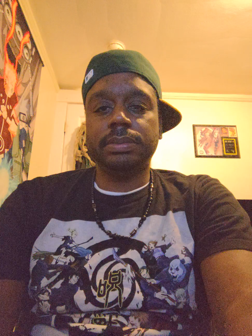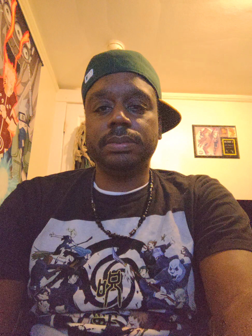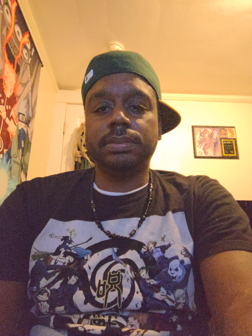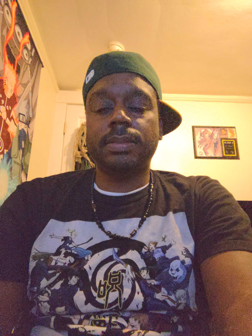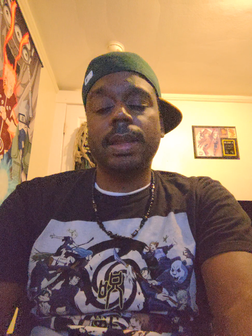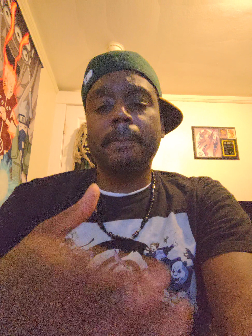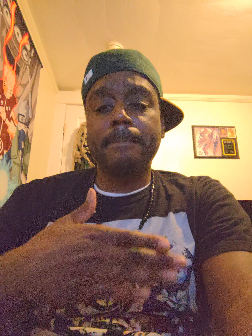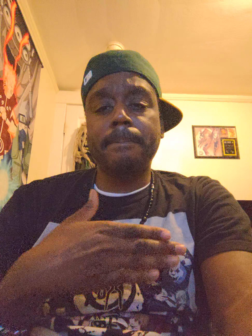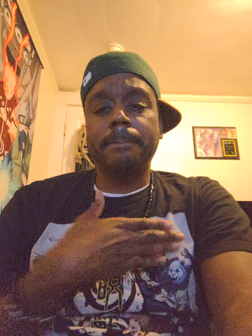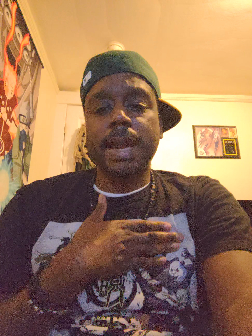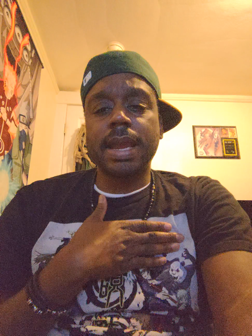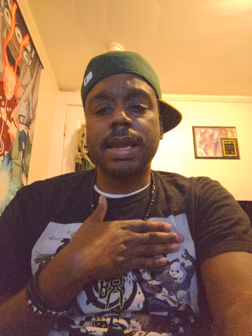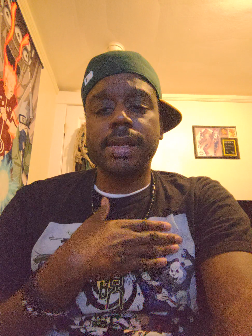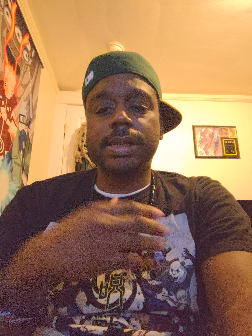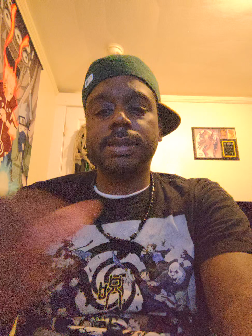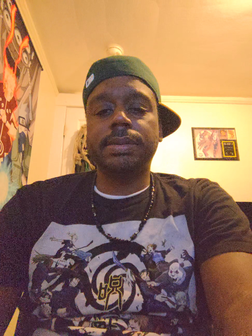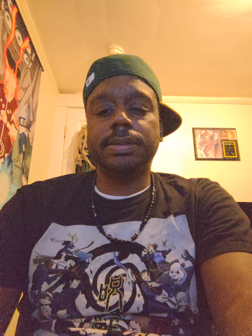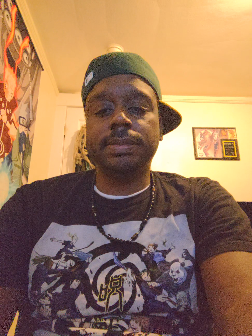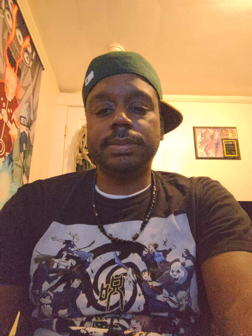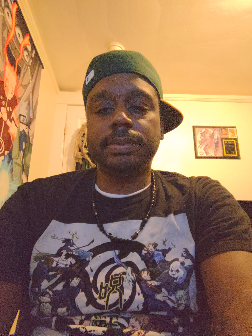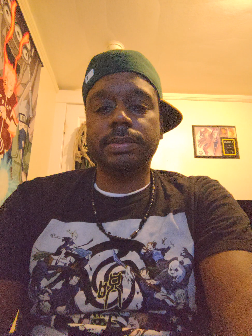my